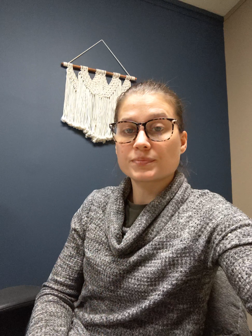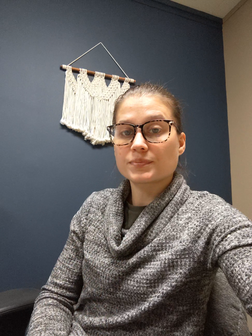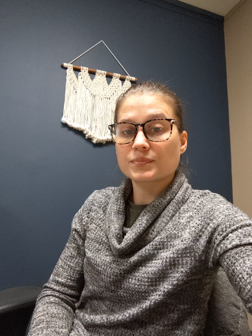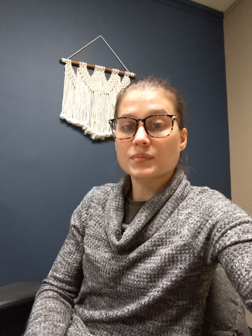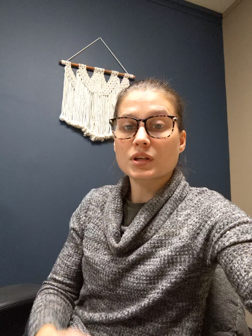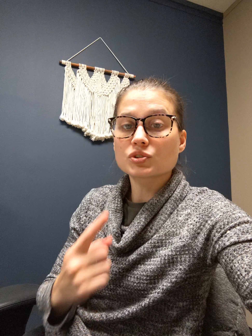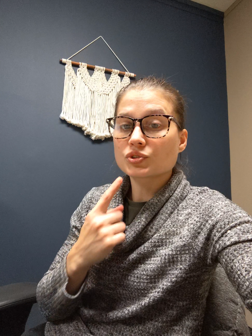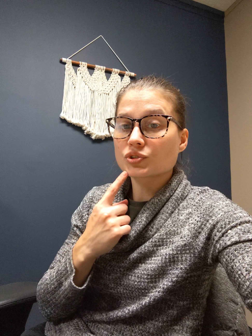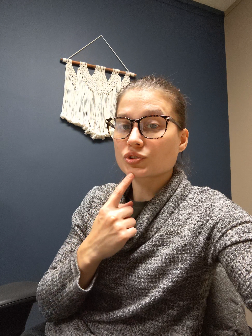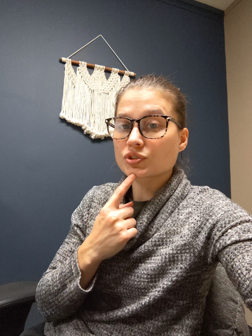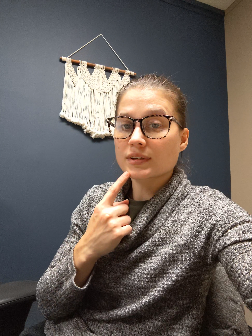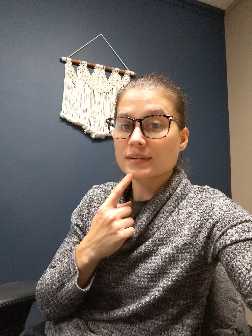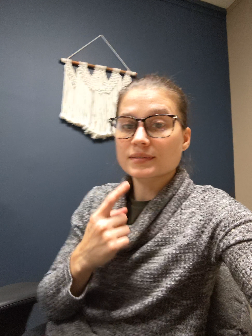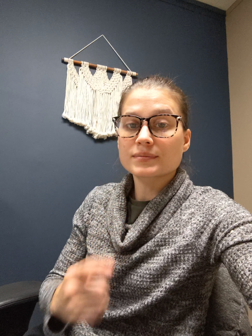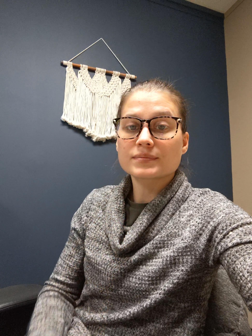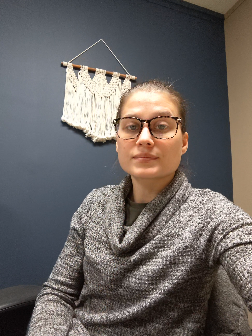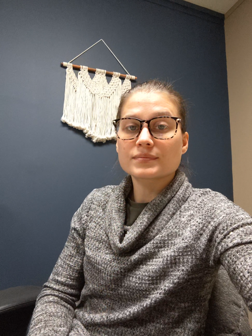chin